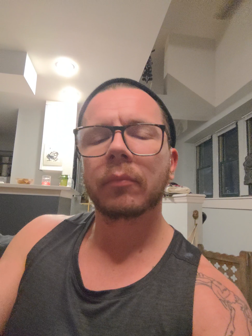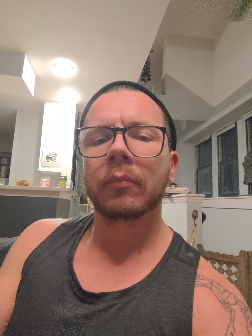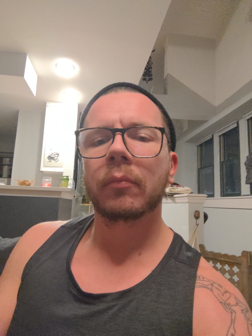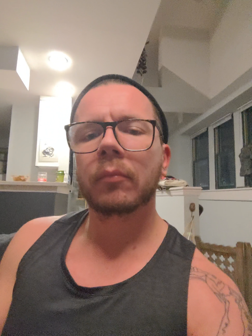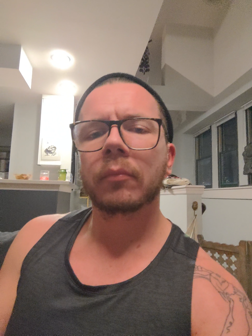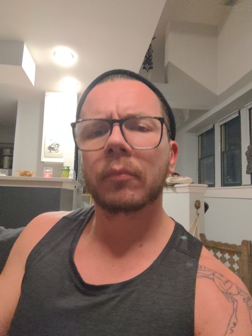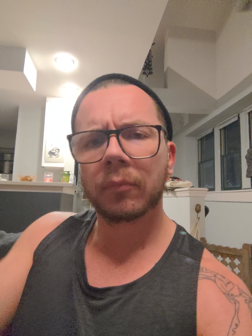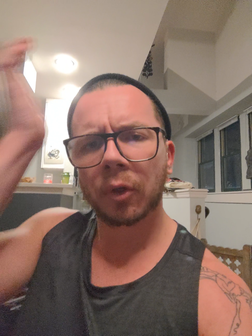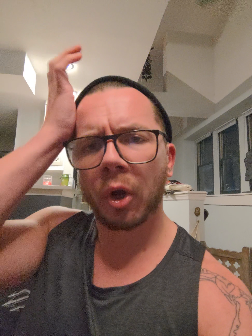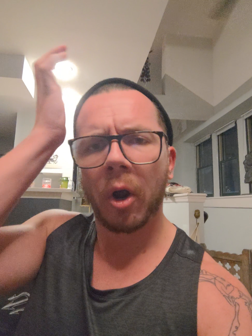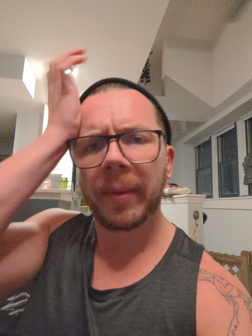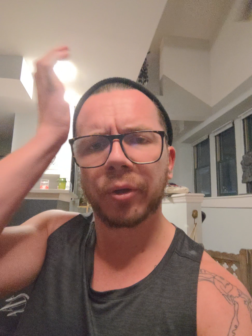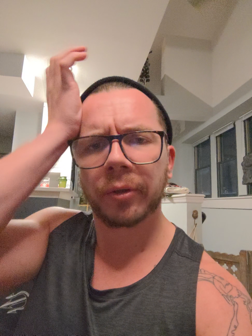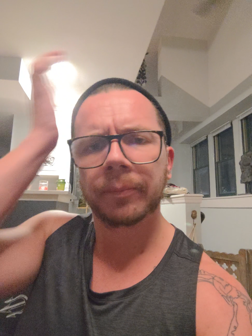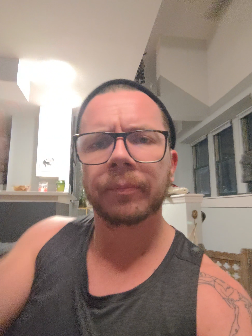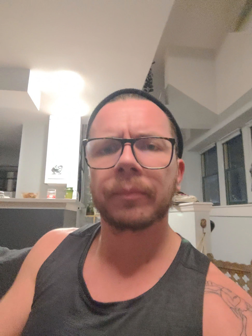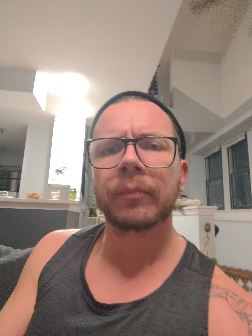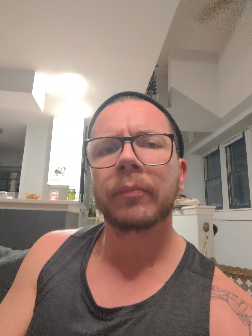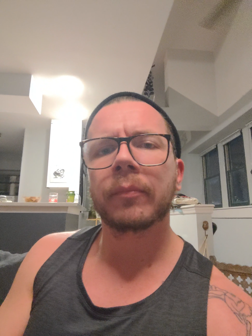garbage